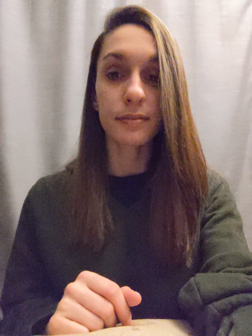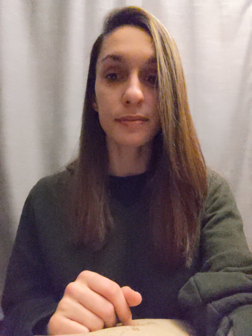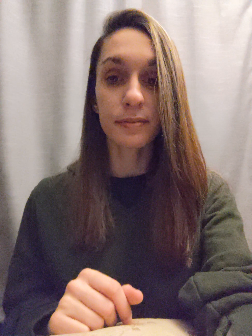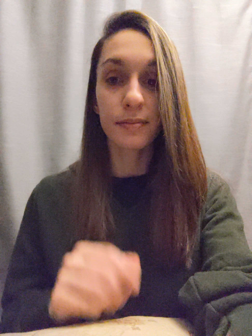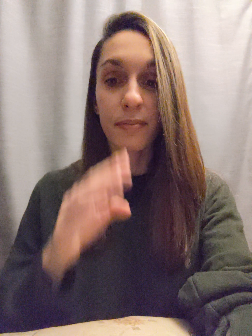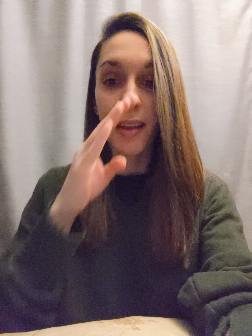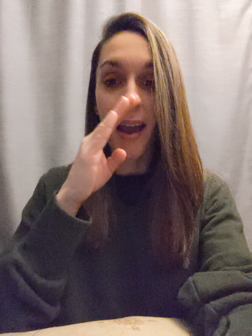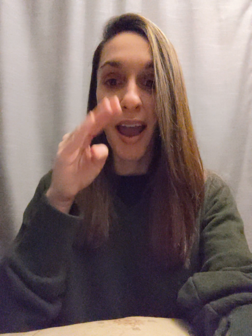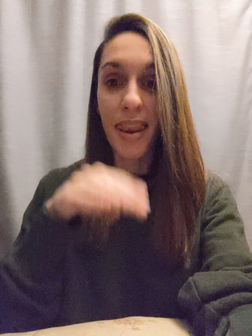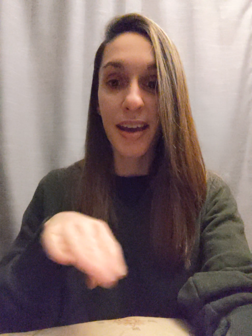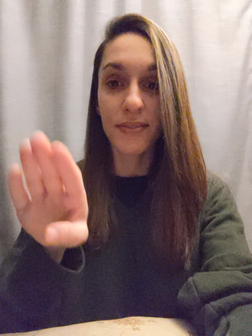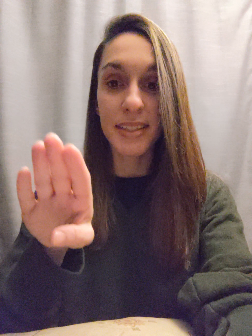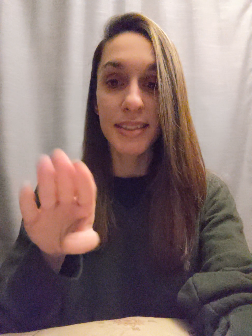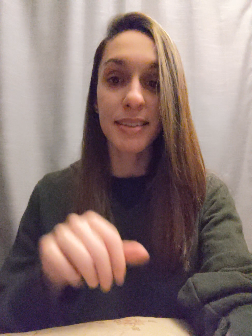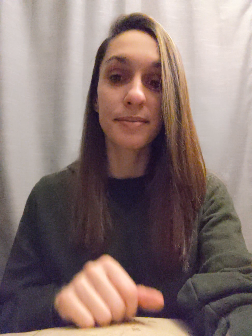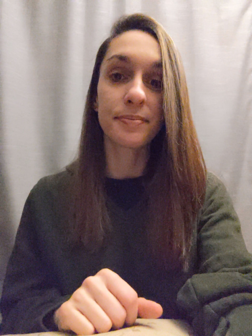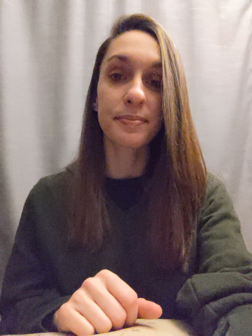elephant